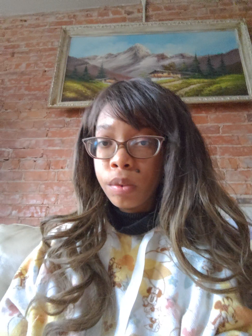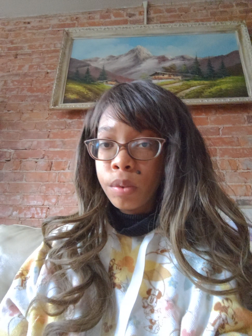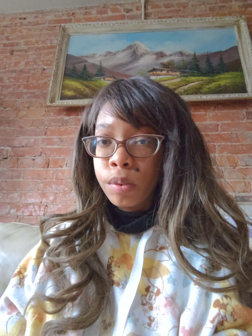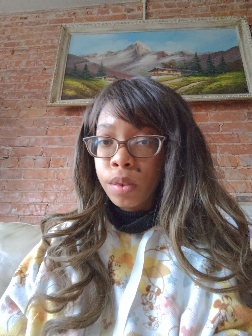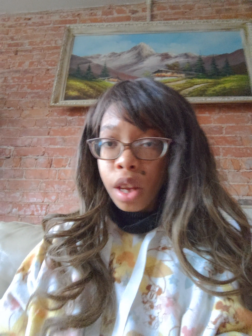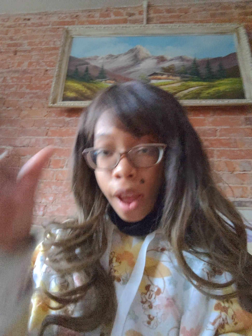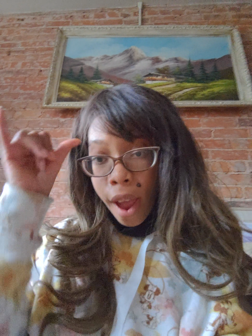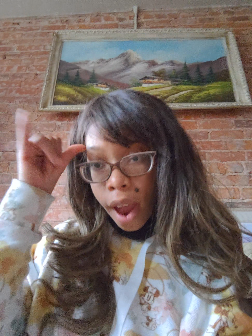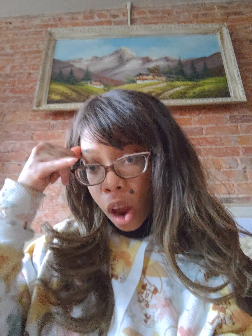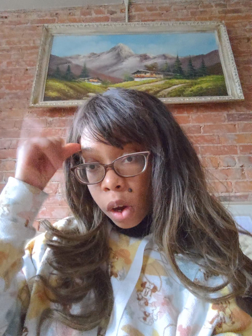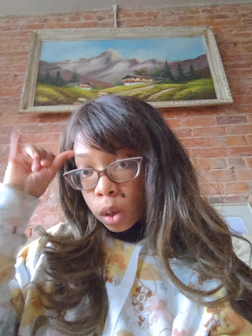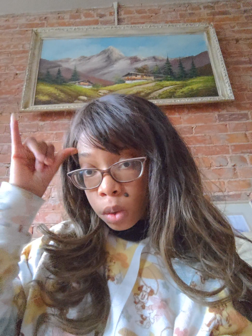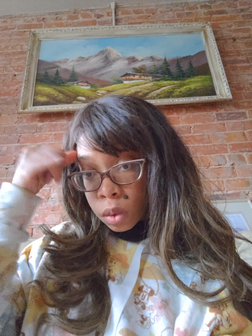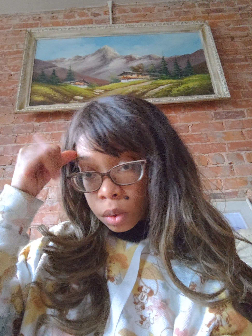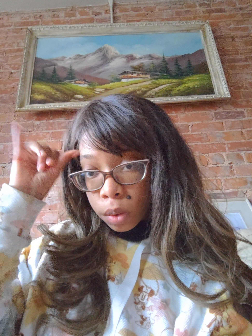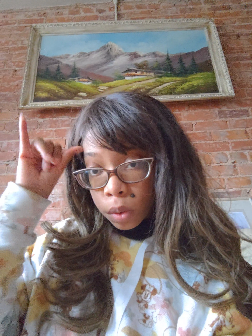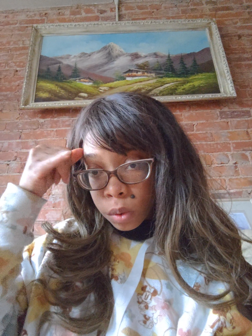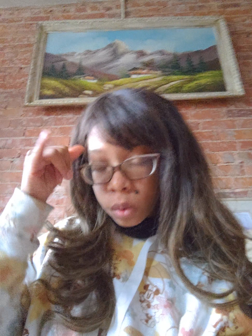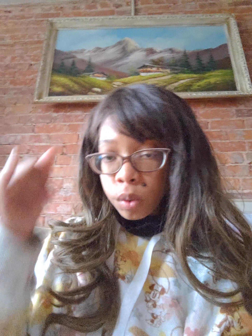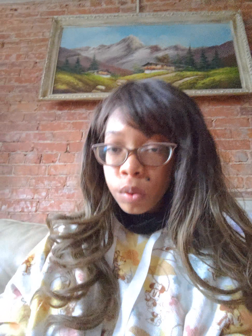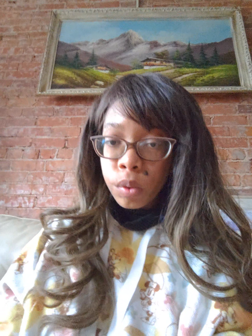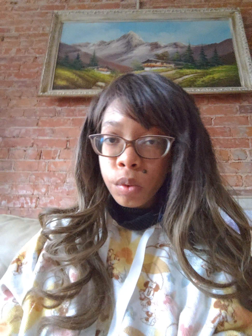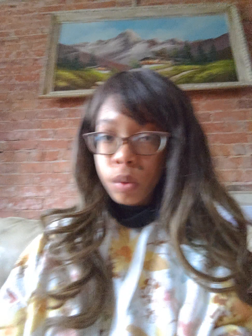cow